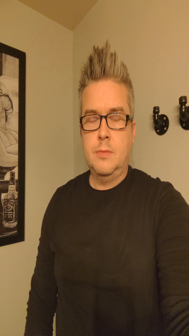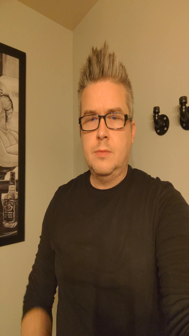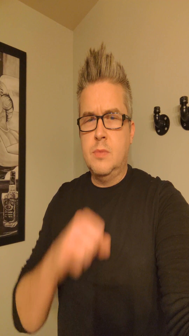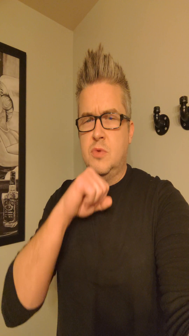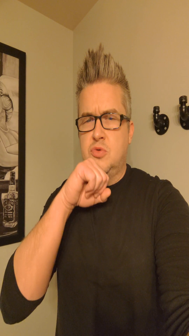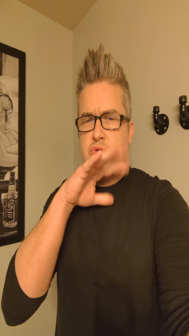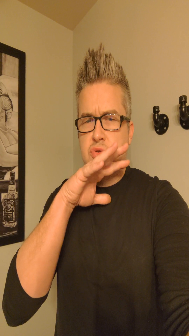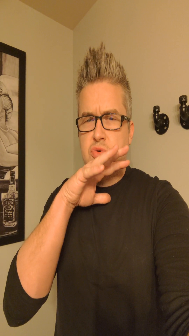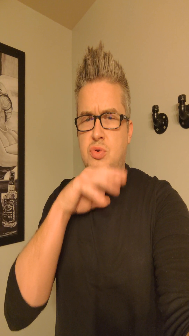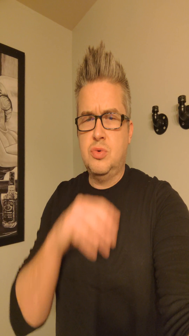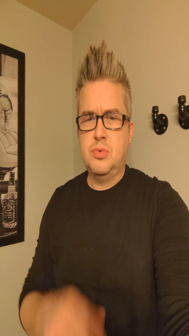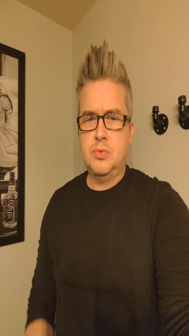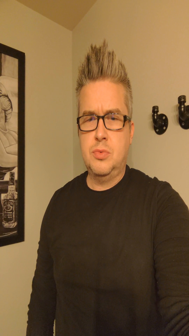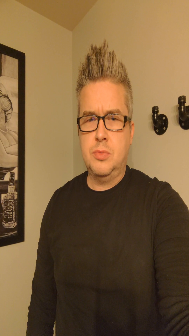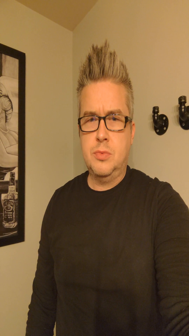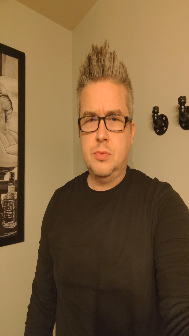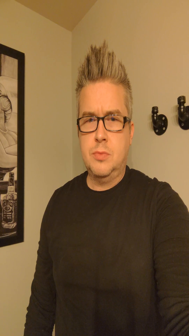dirty